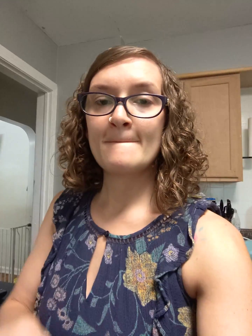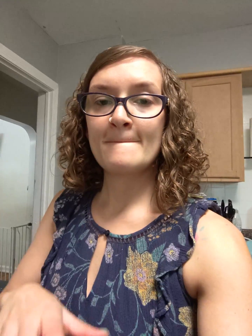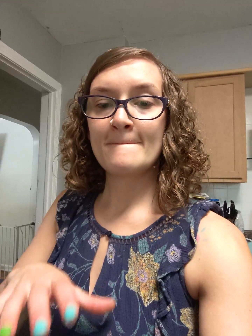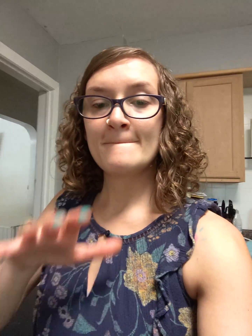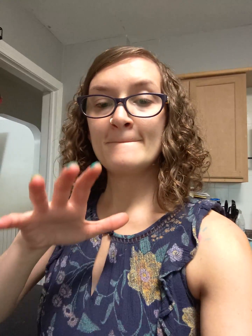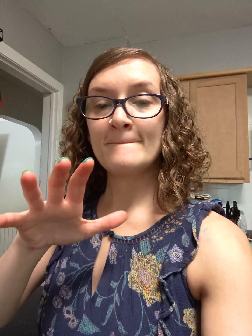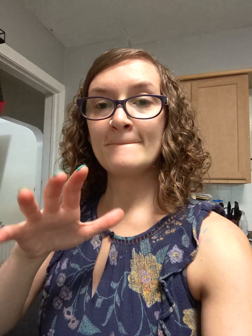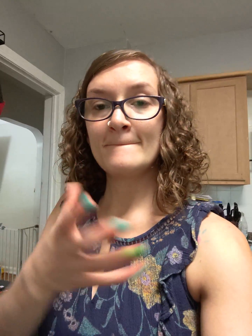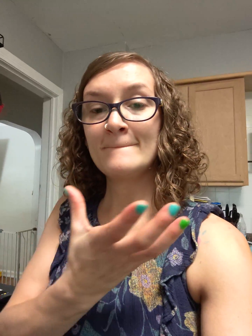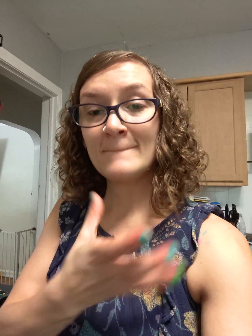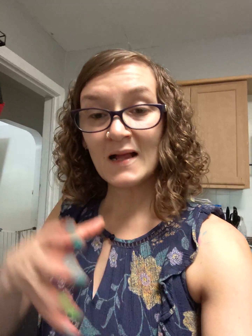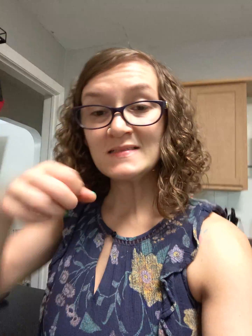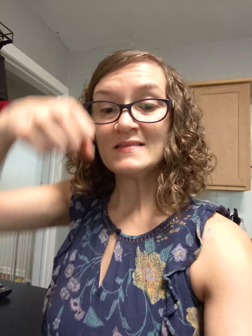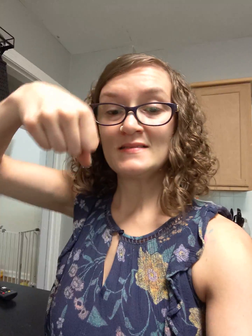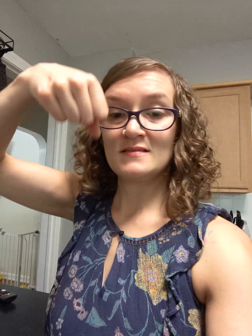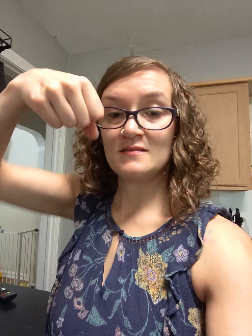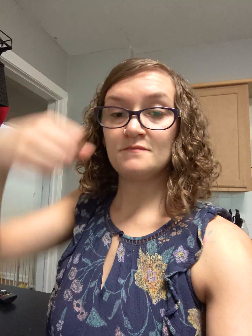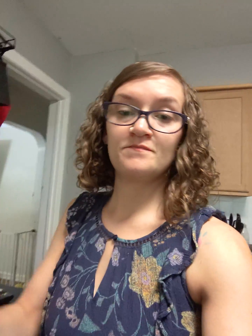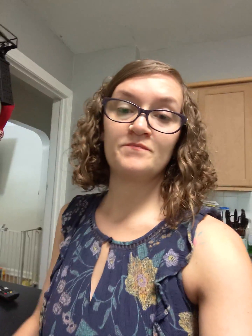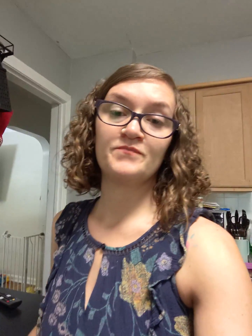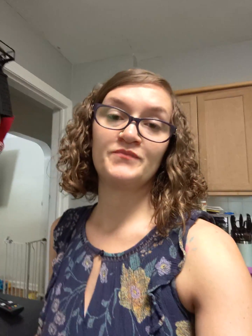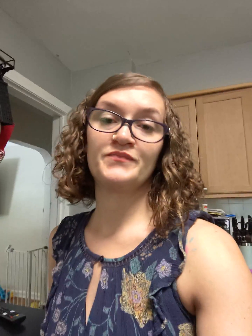basket